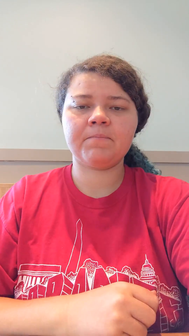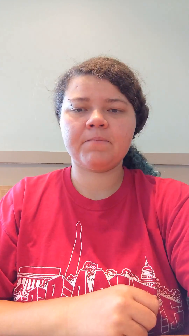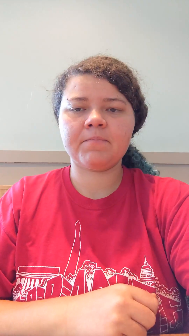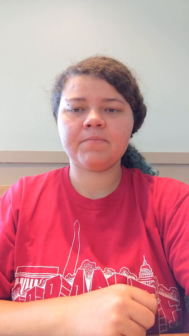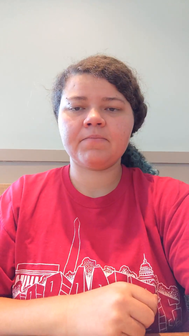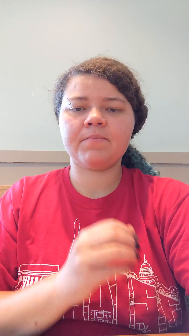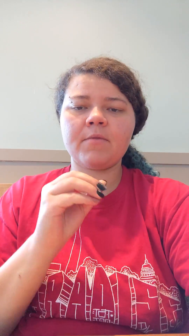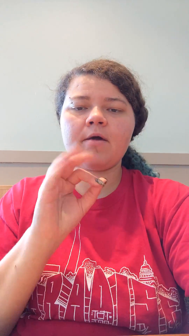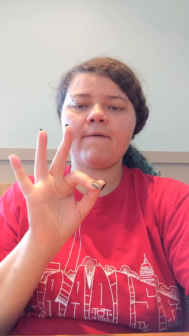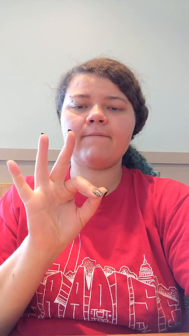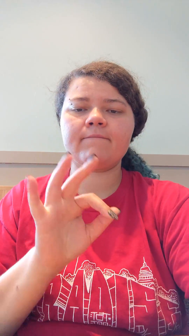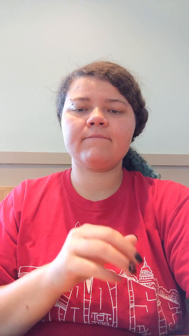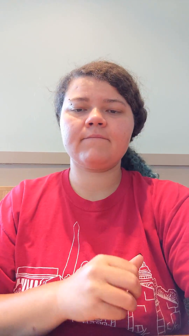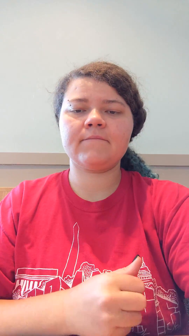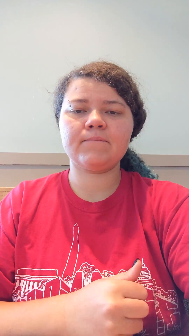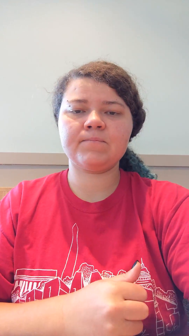of